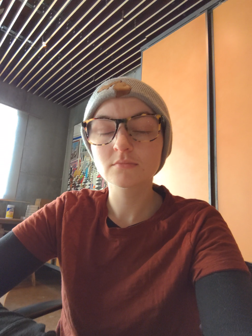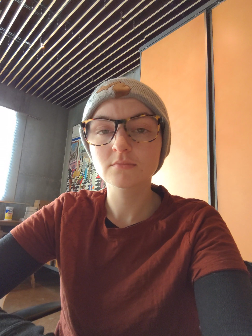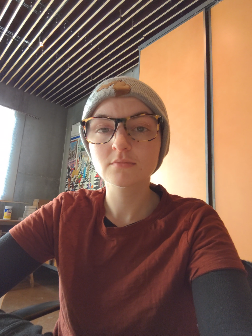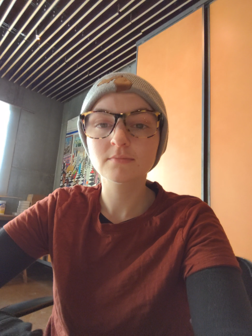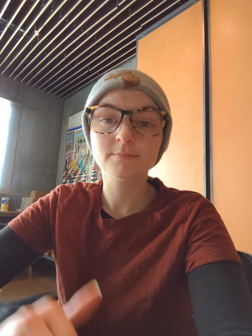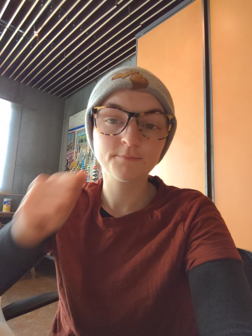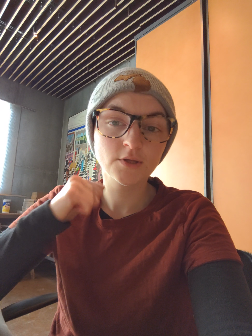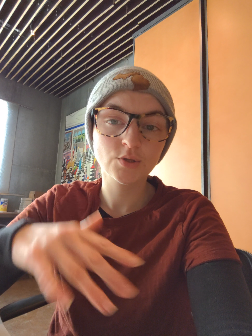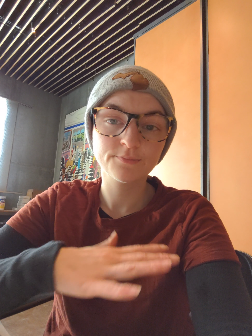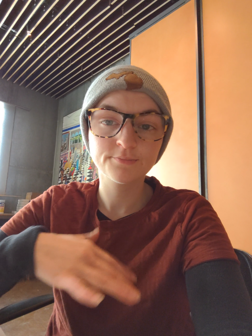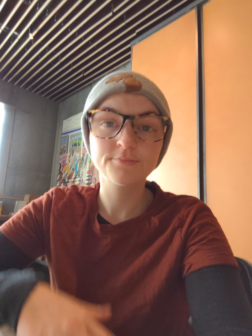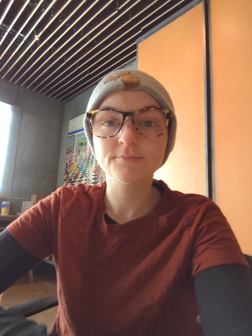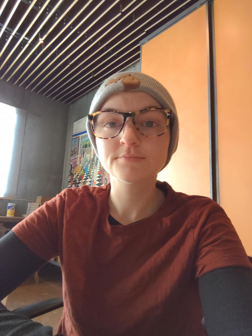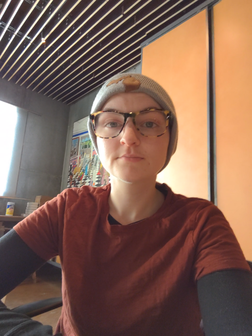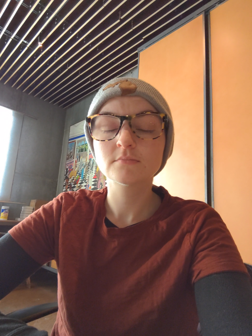backyard